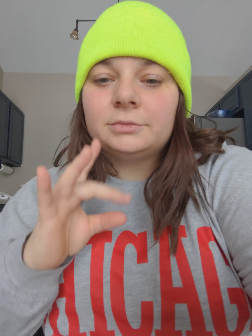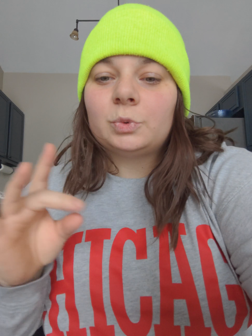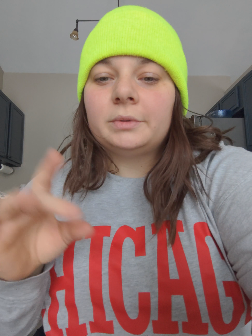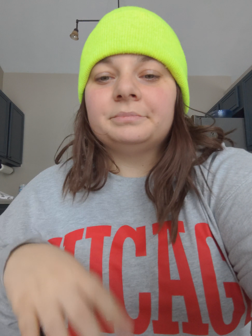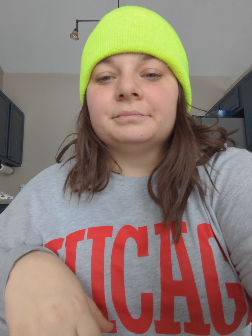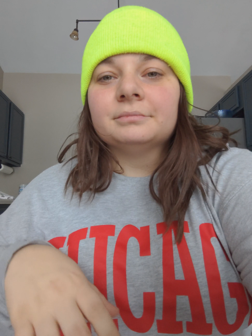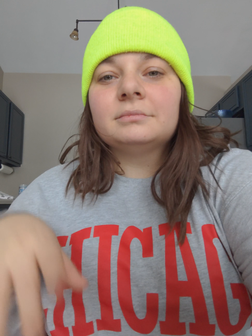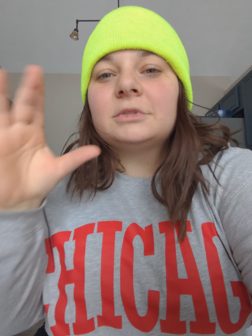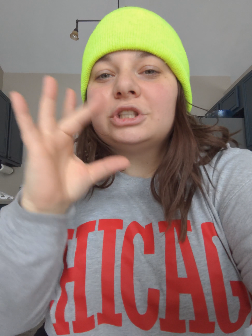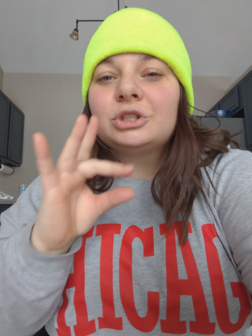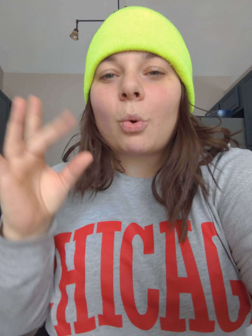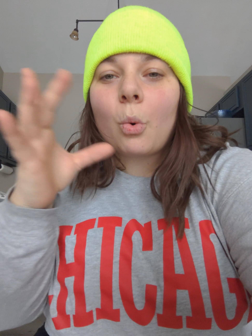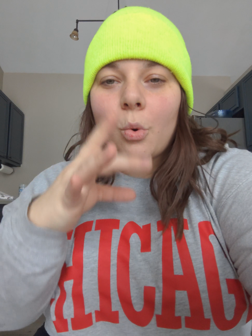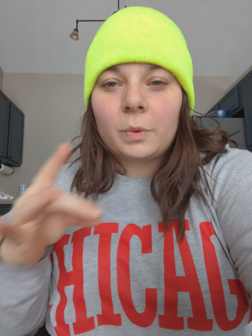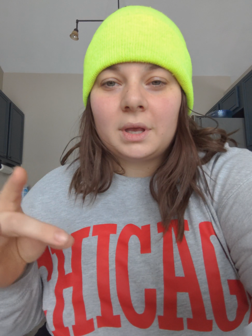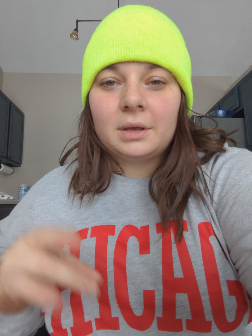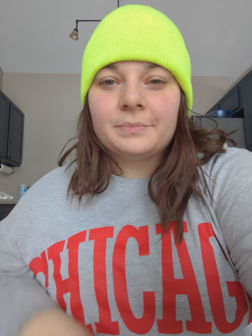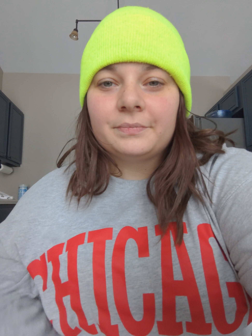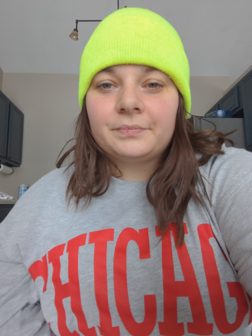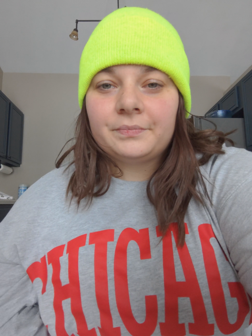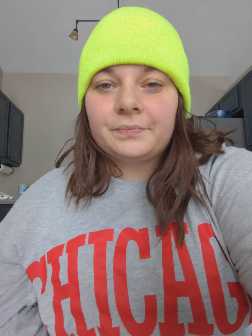story